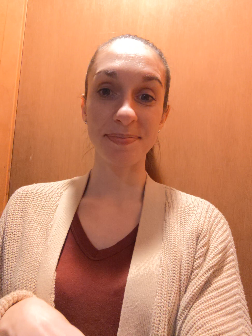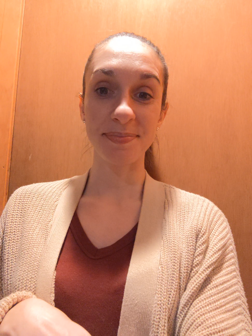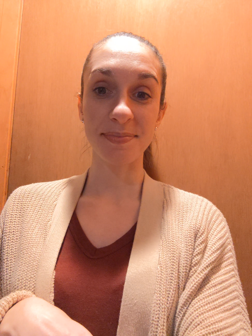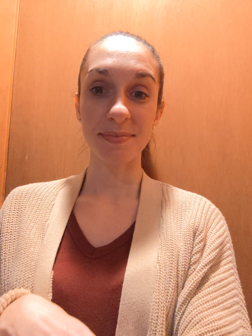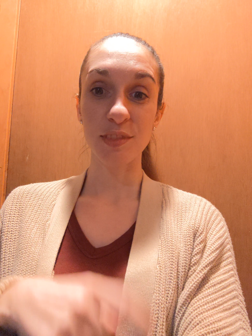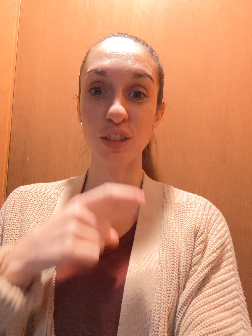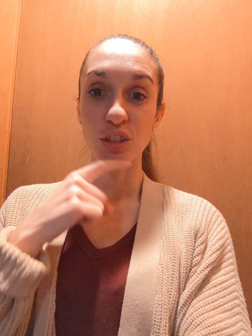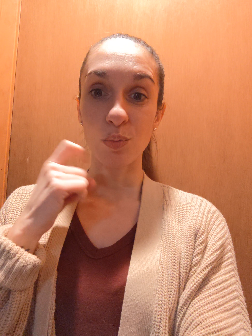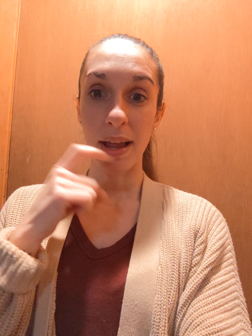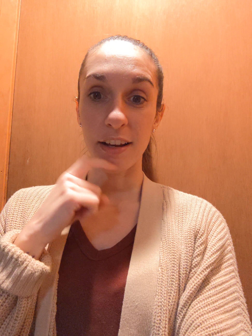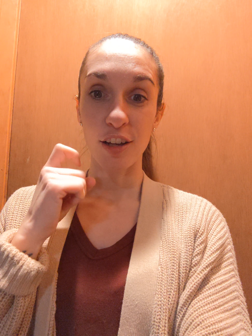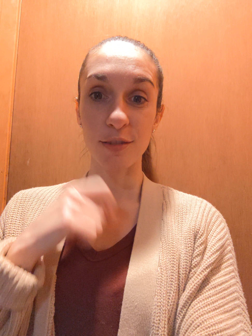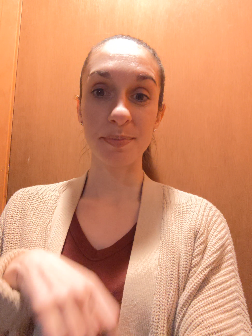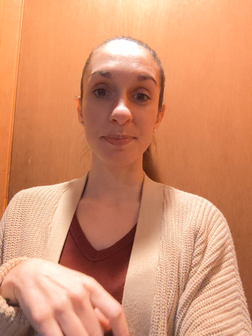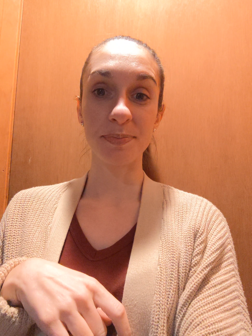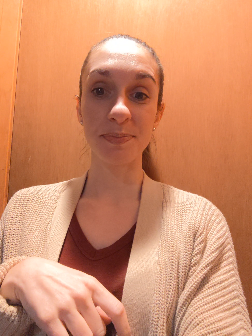dryer